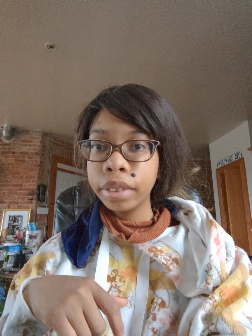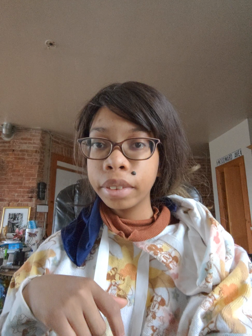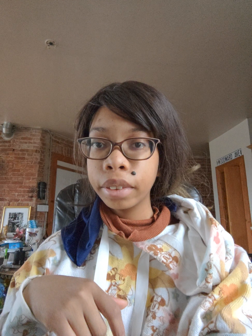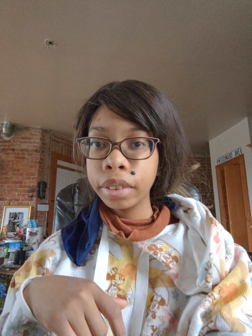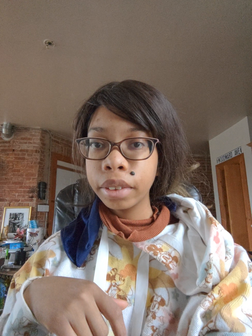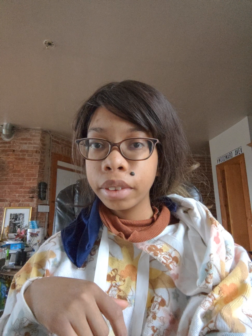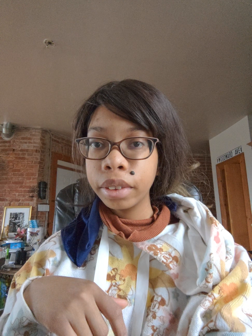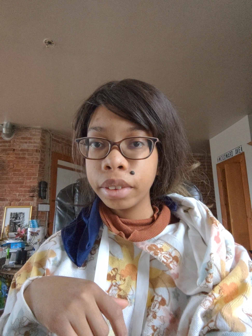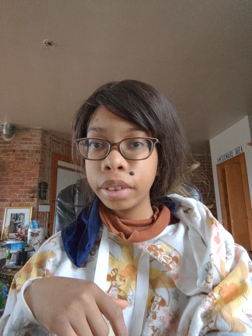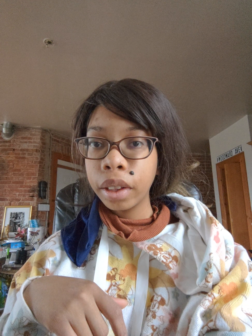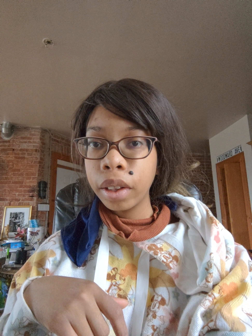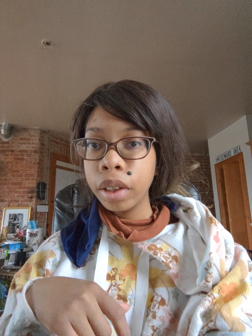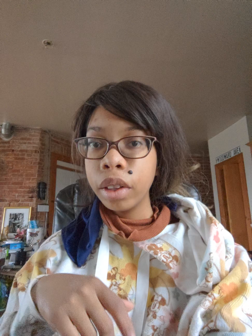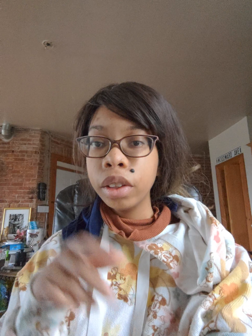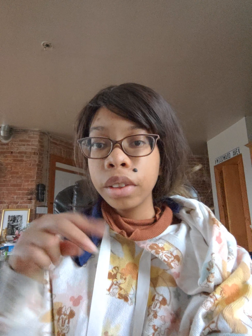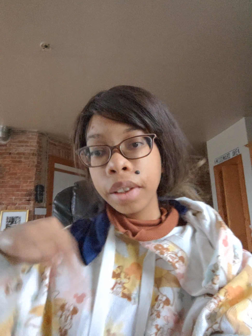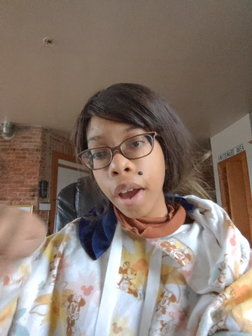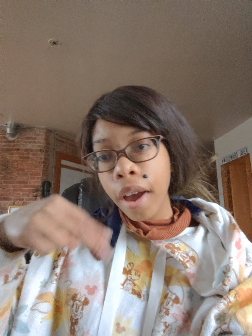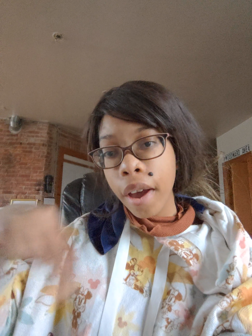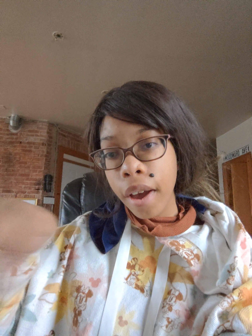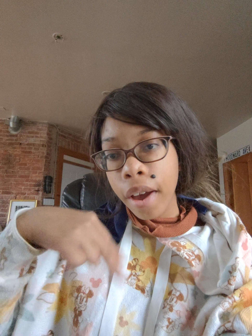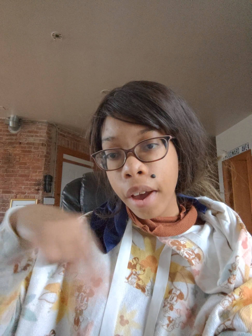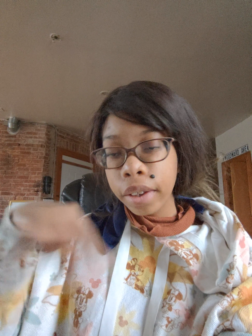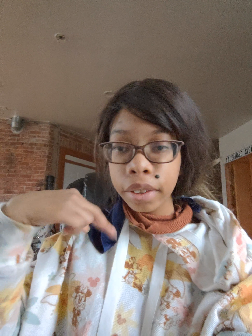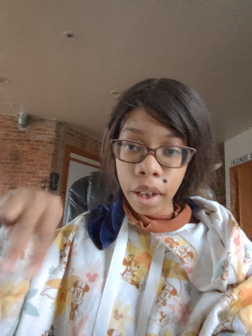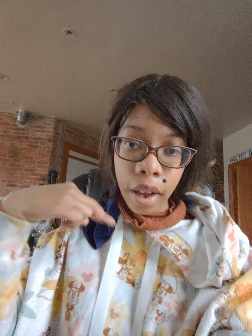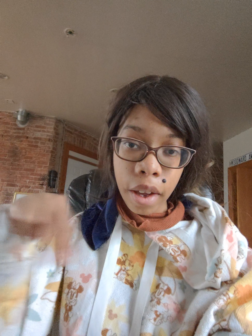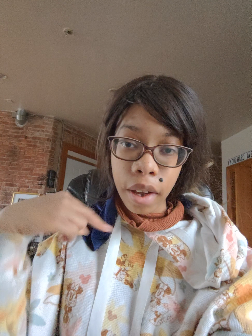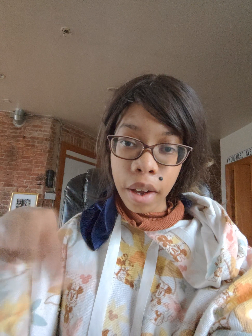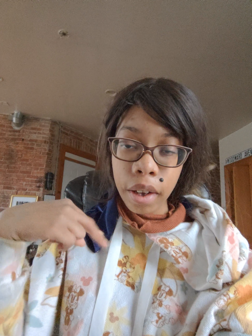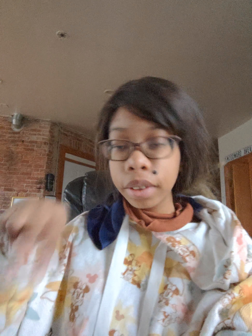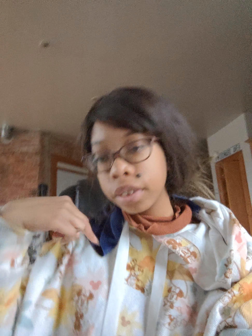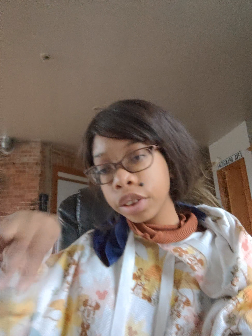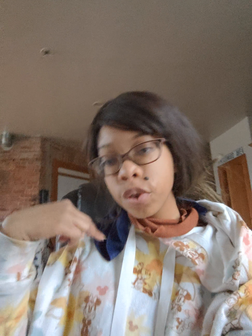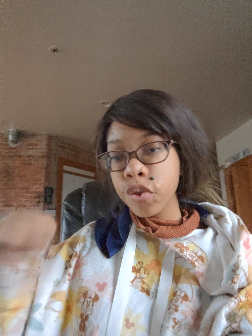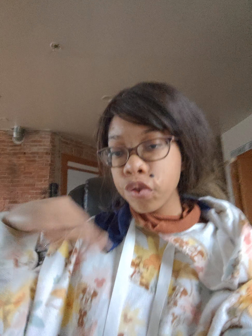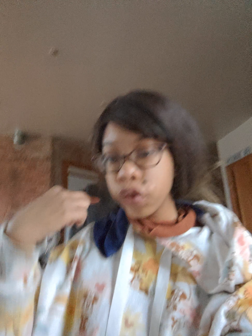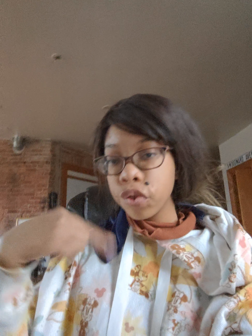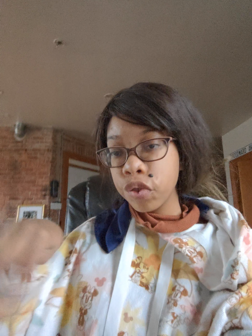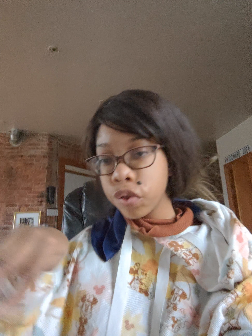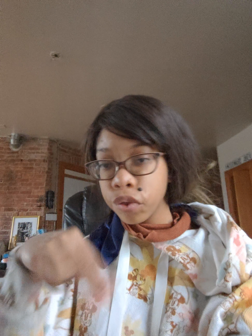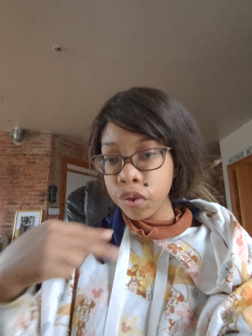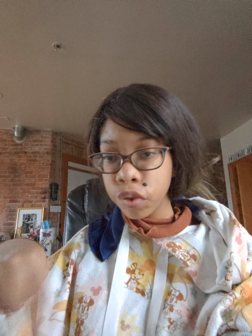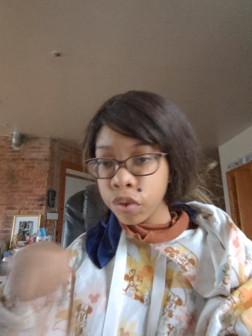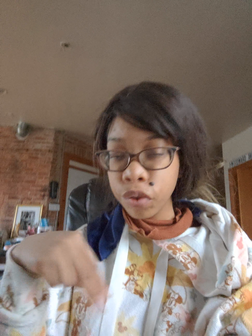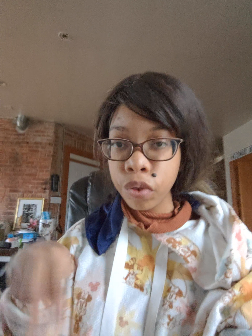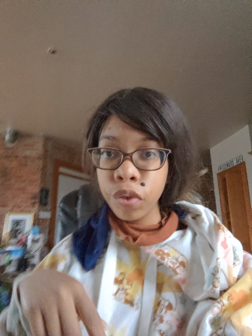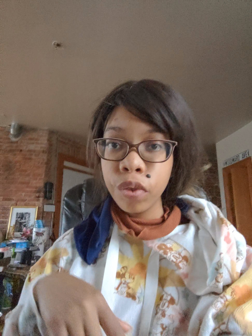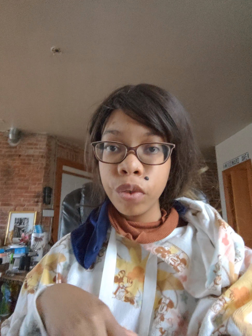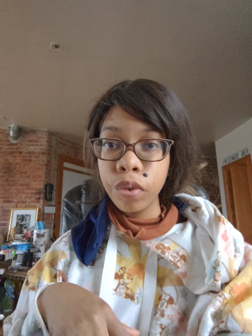dance